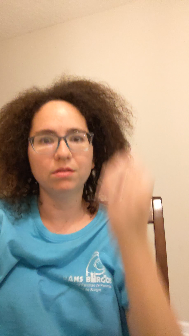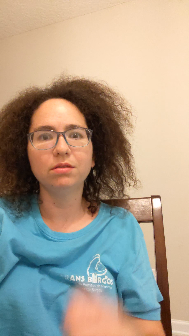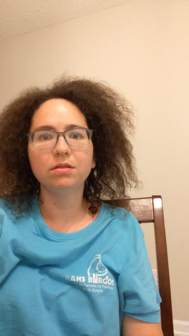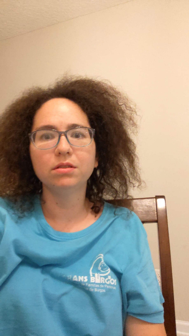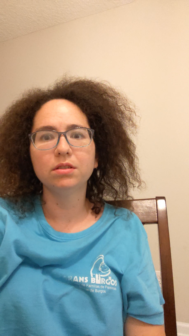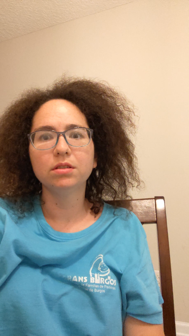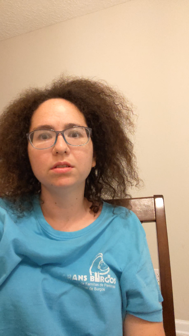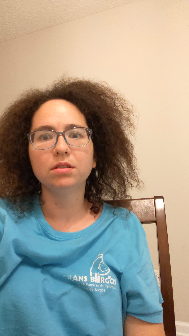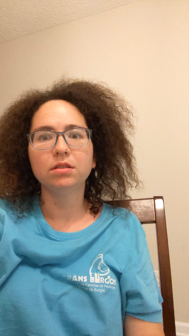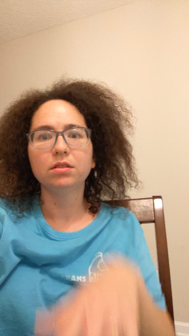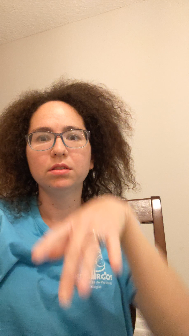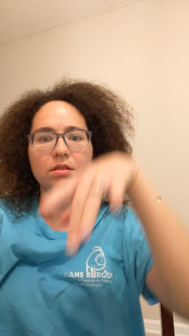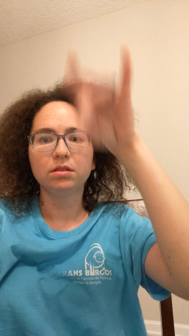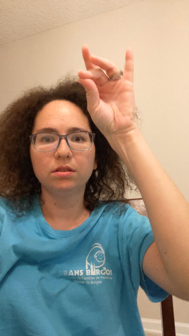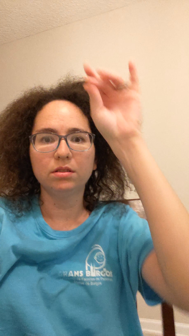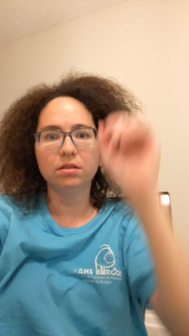pick